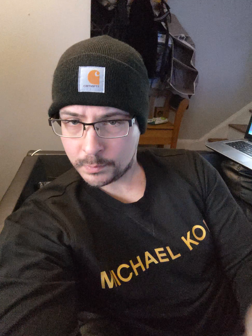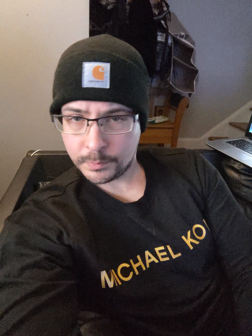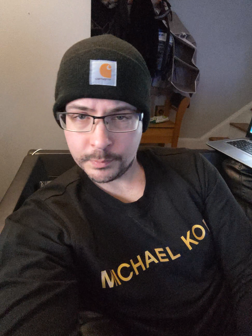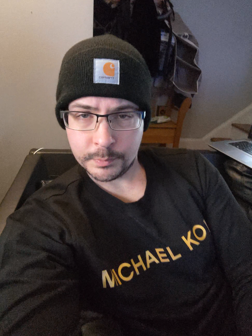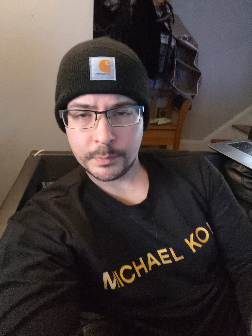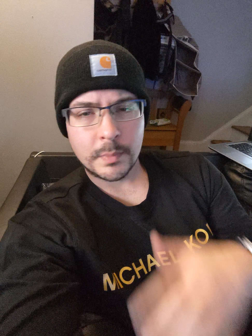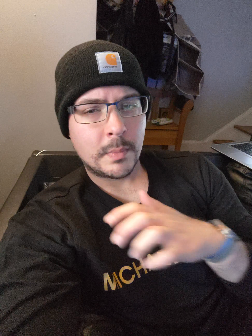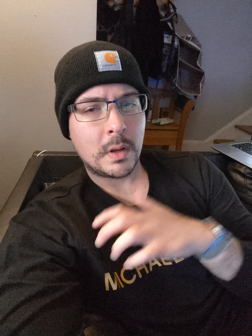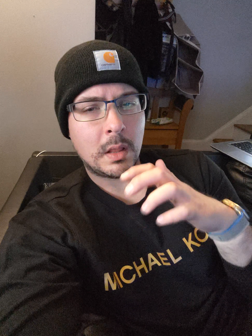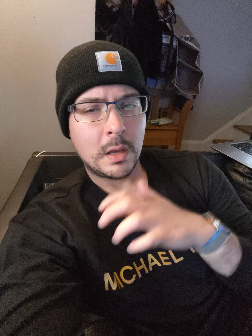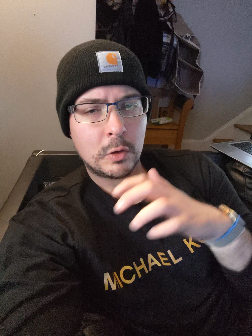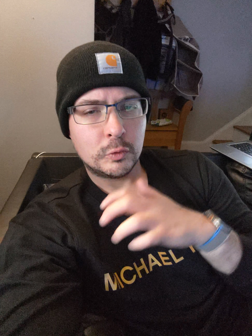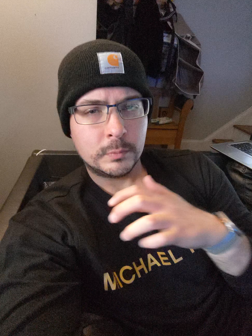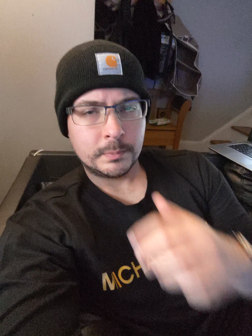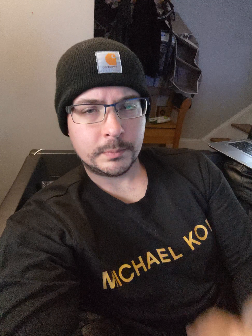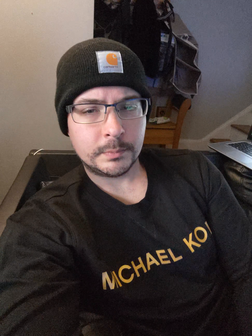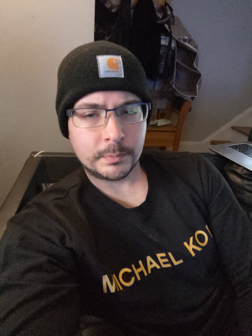alligator